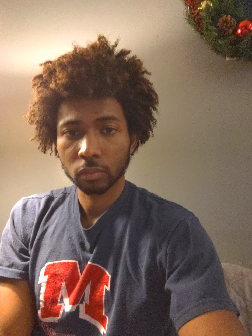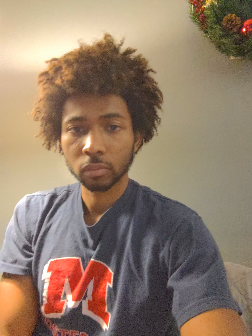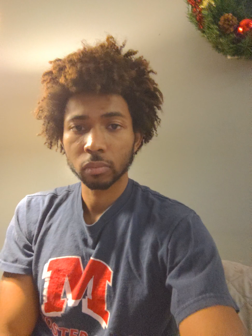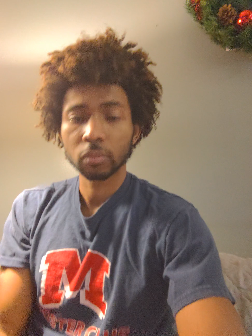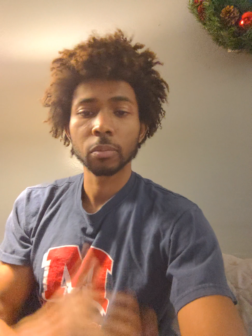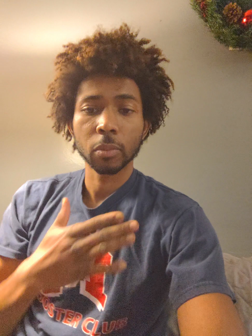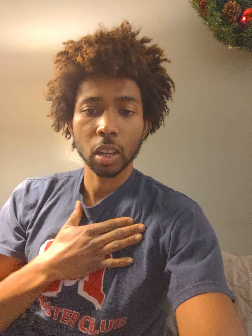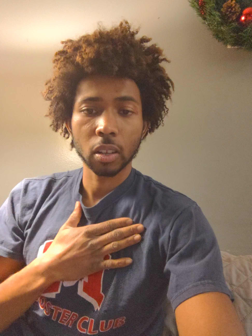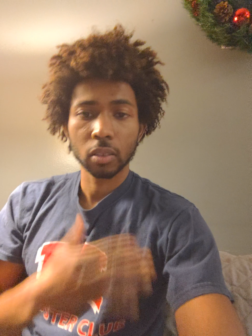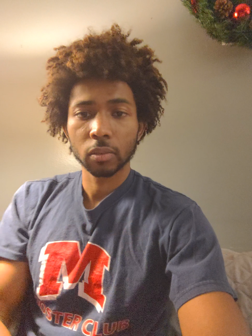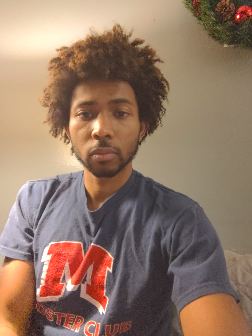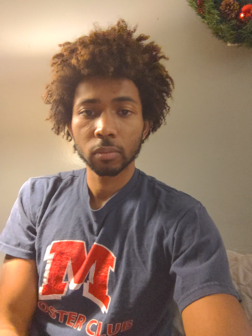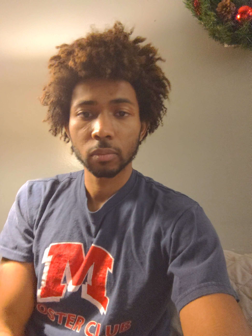my